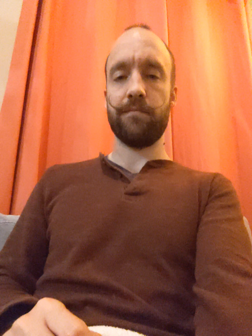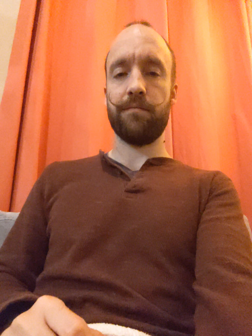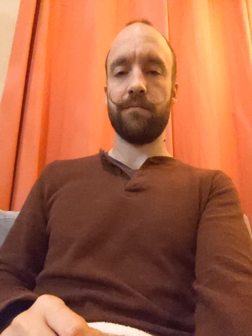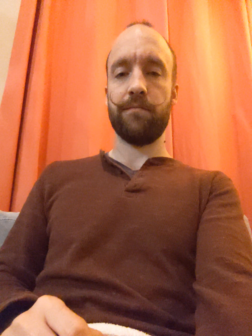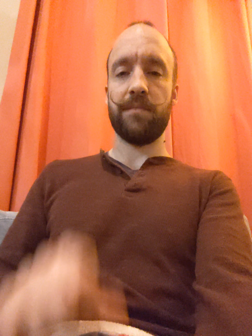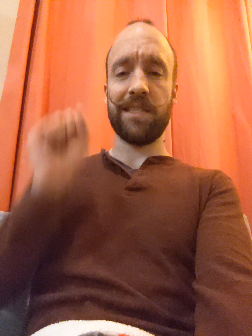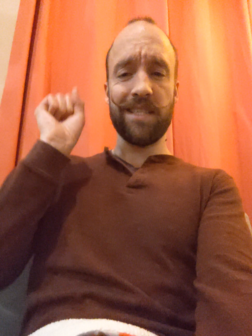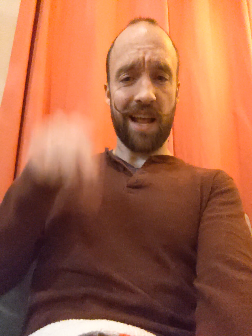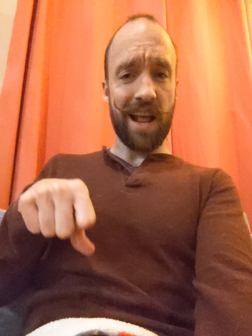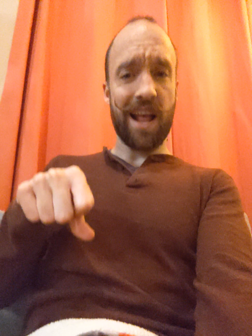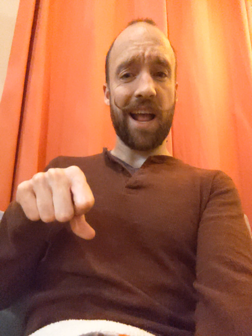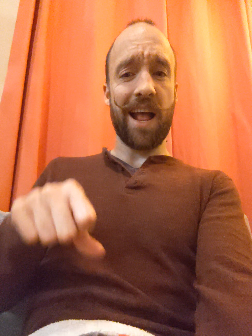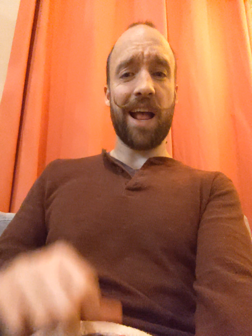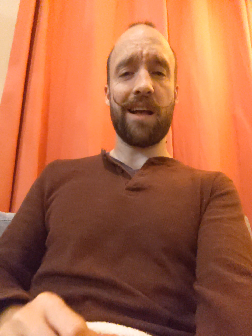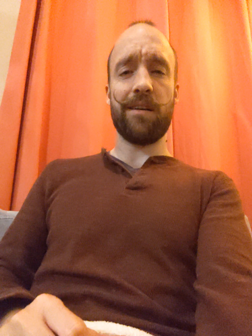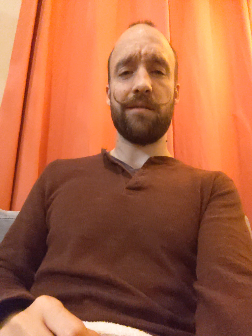can